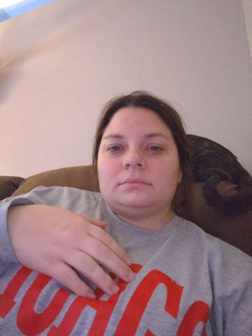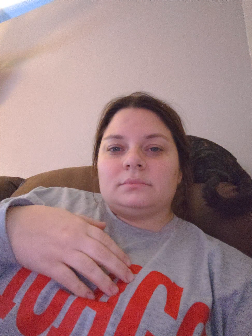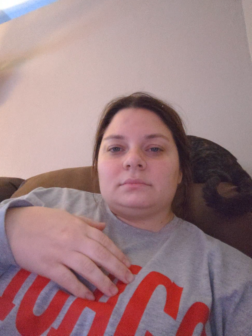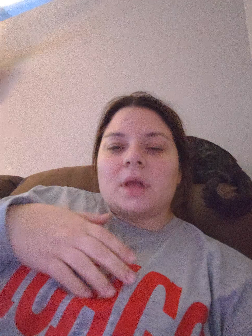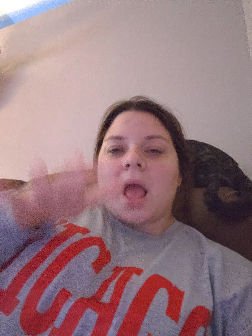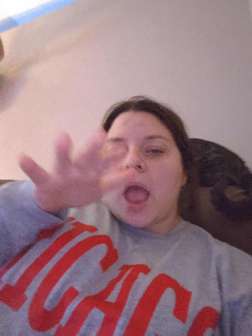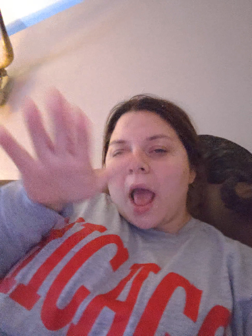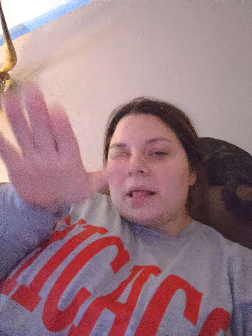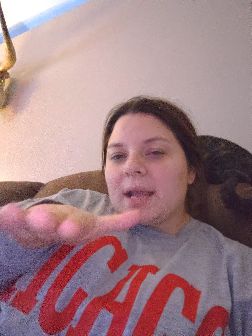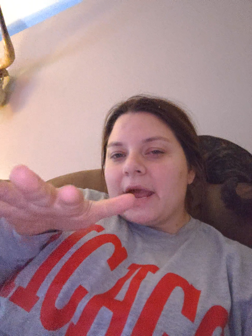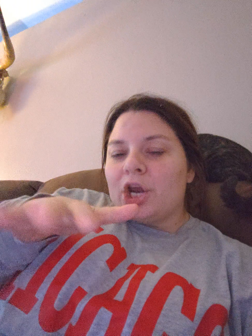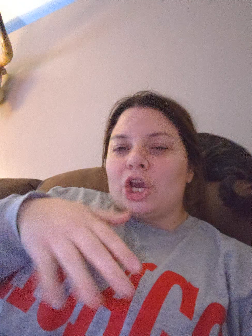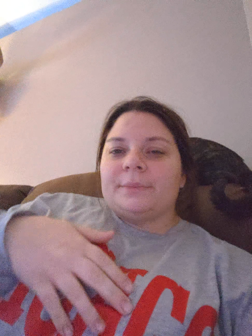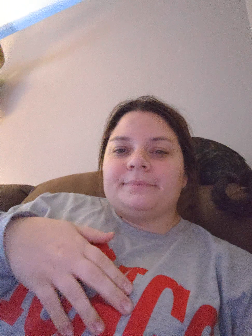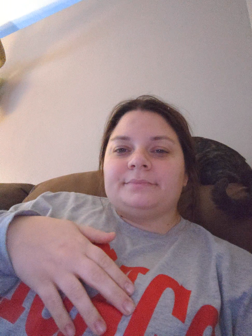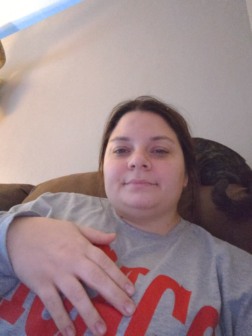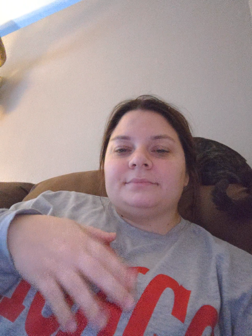alligator